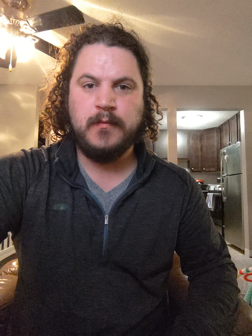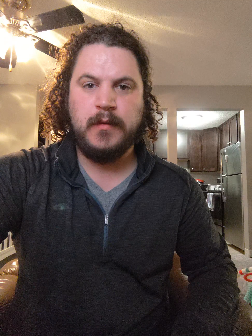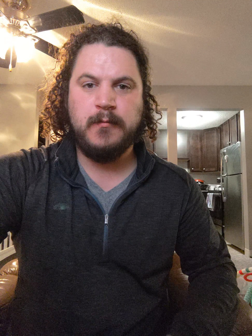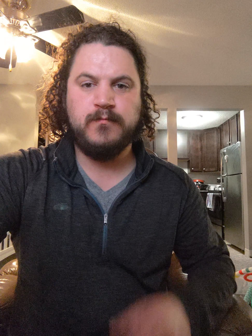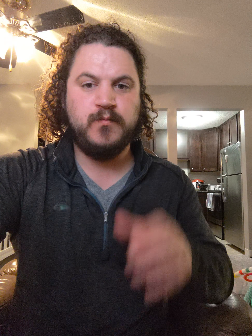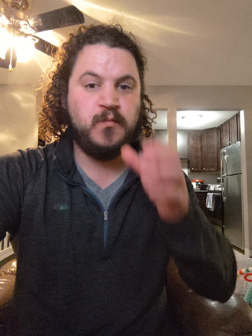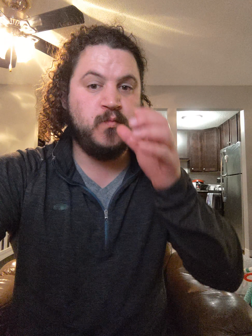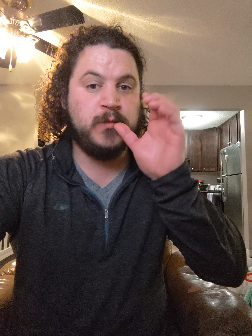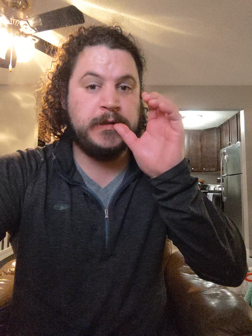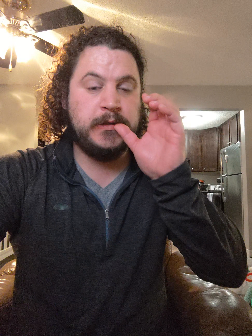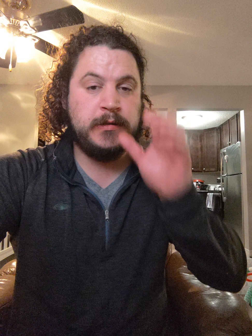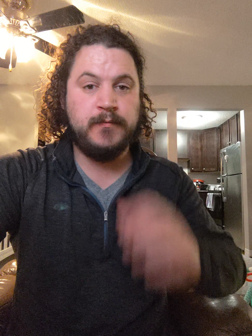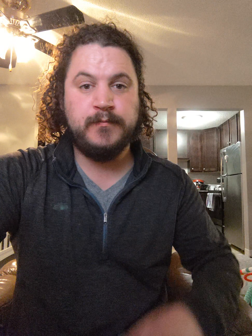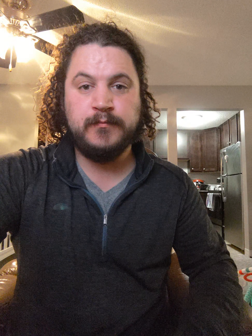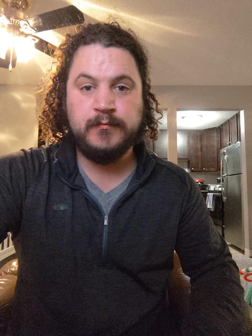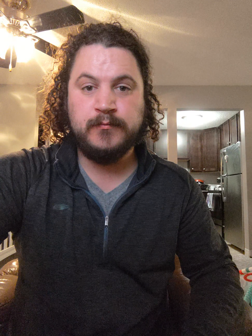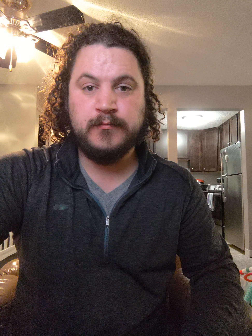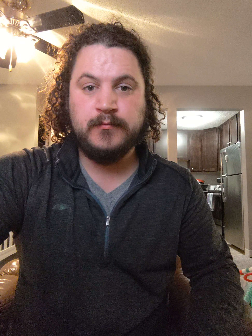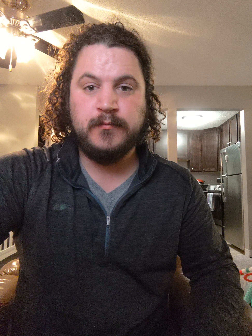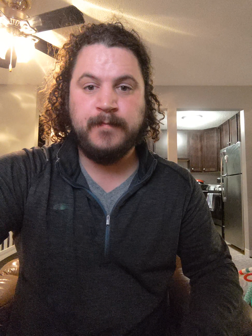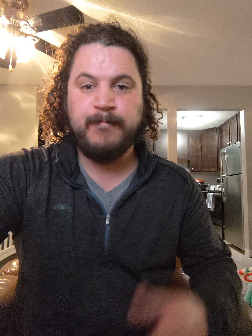drink